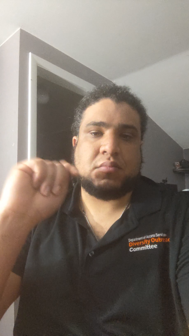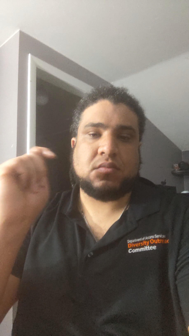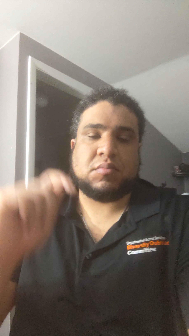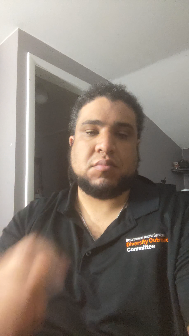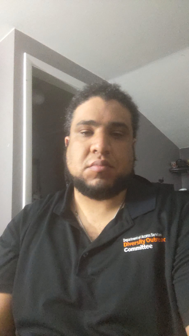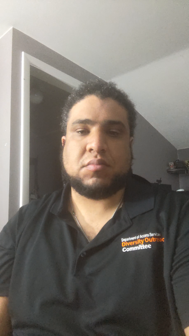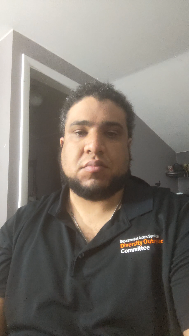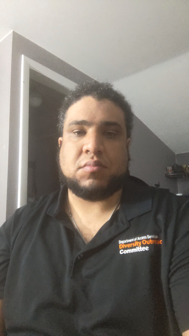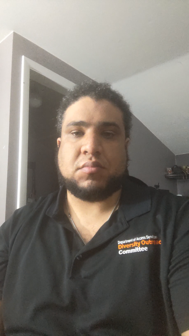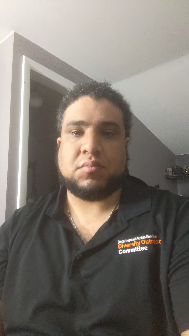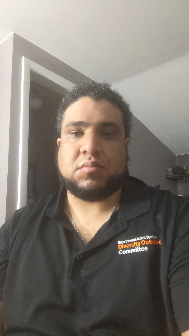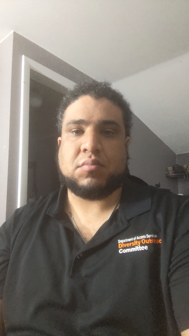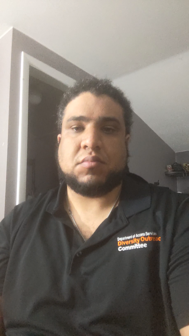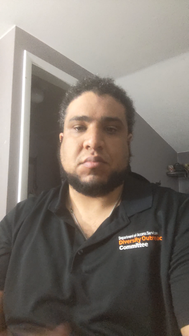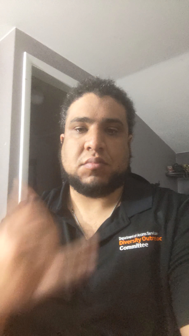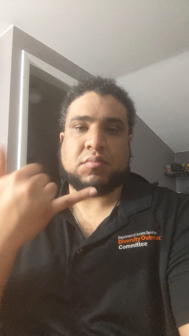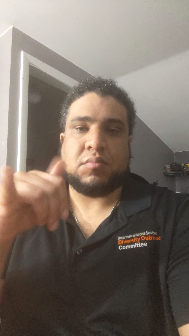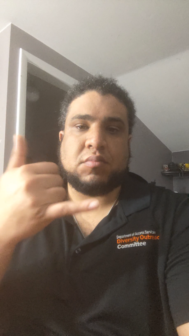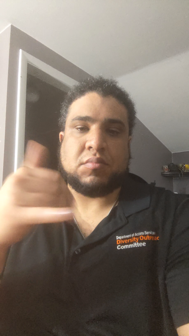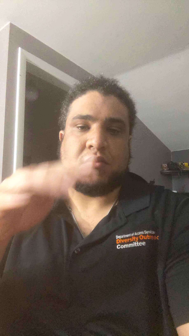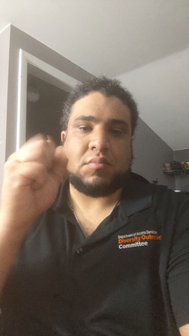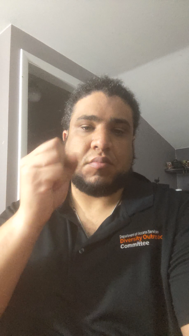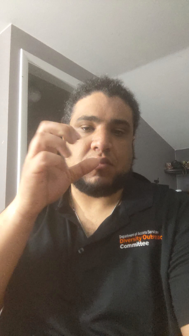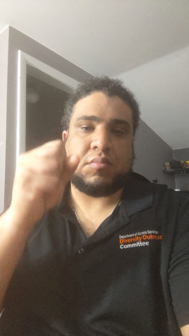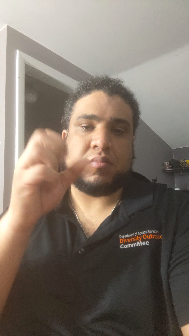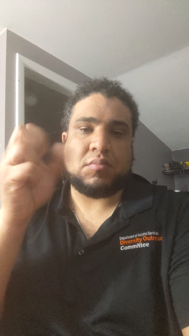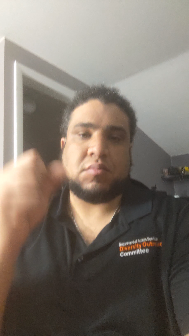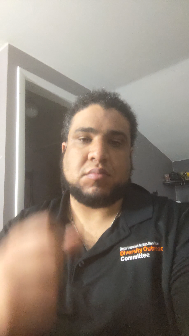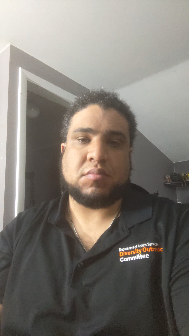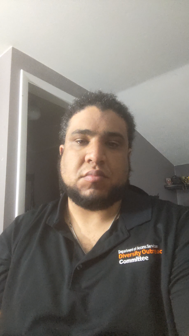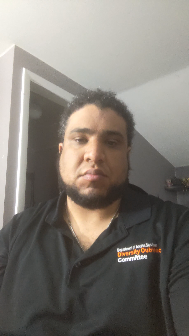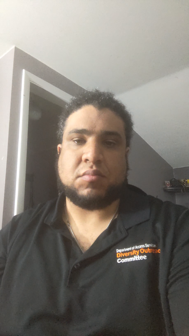play dough